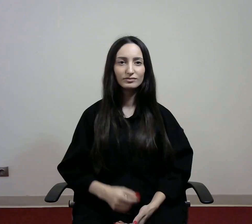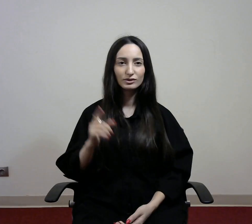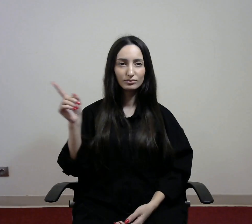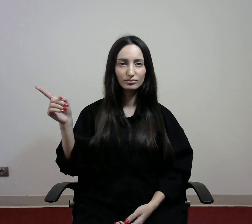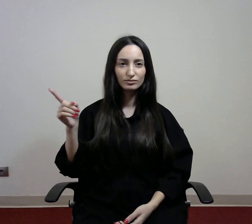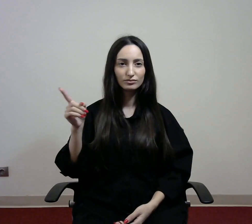O